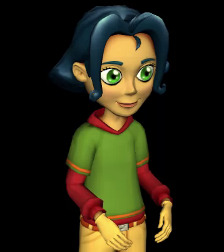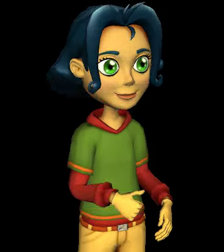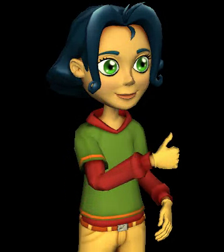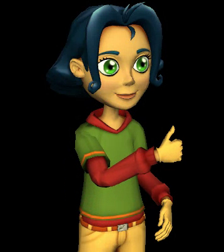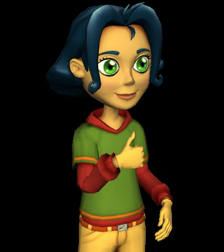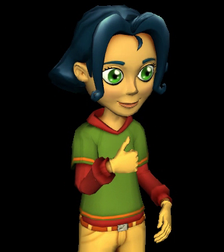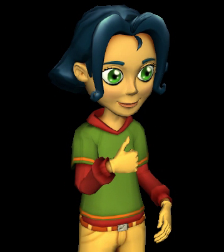وحيد